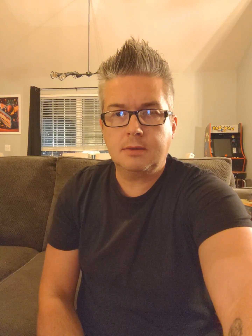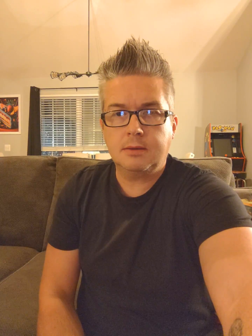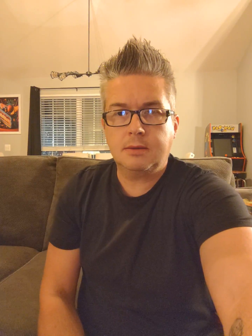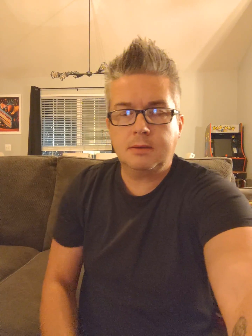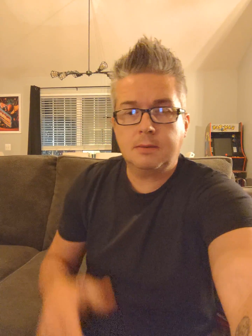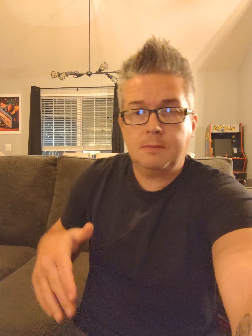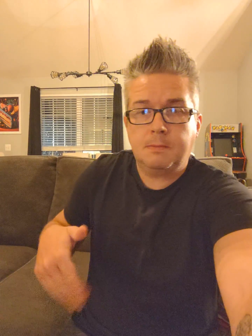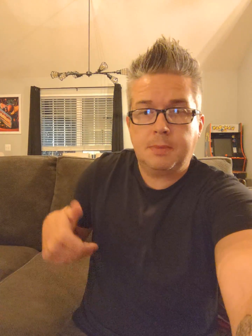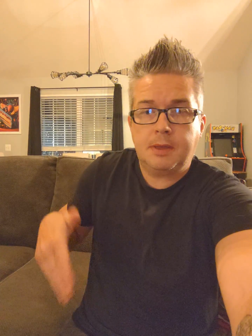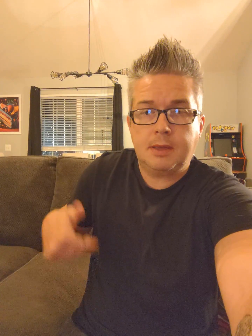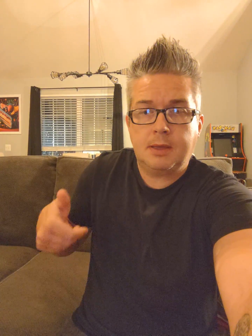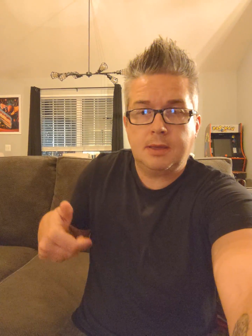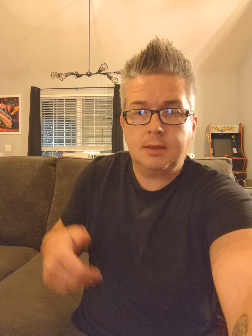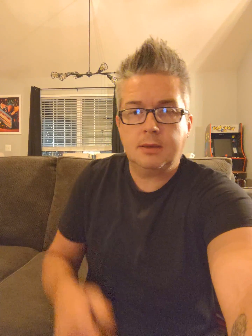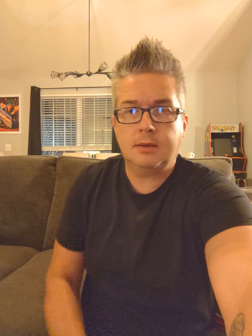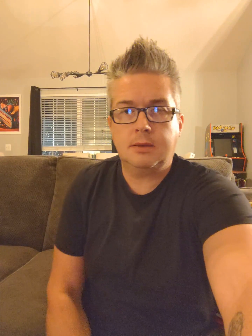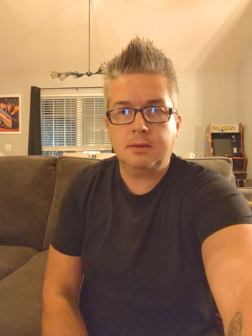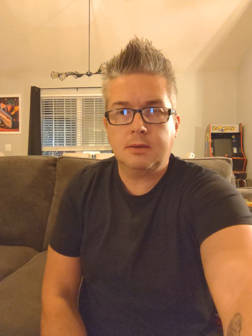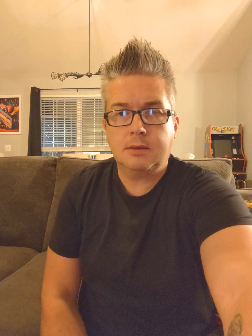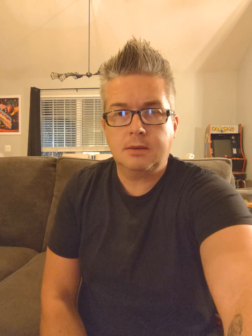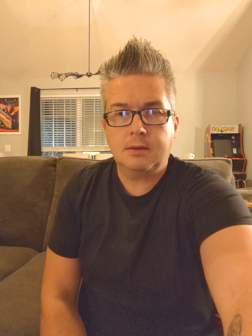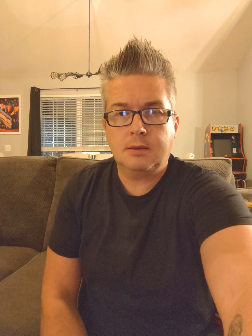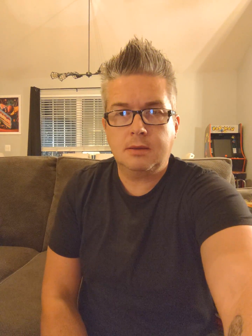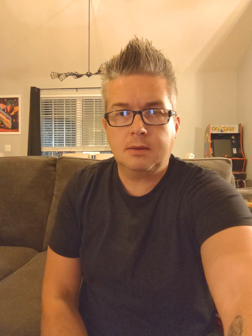pants